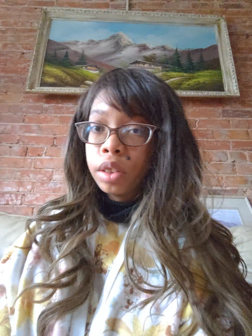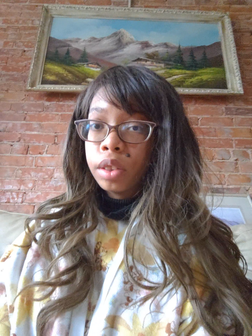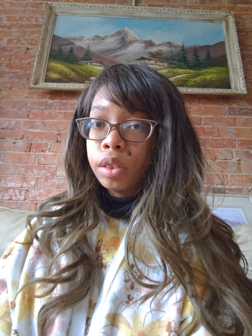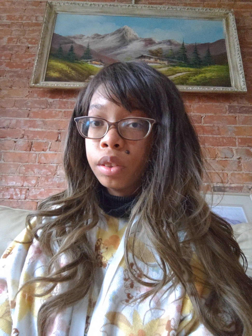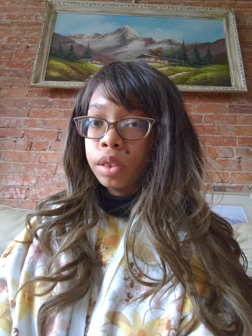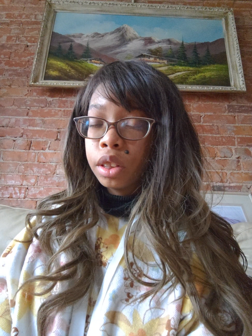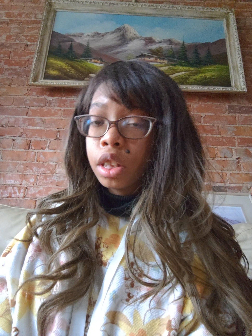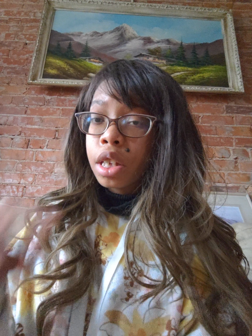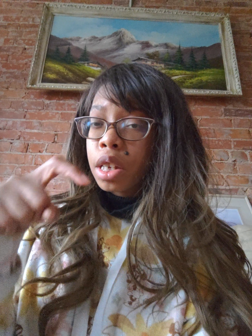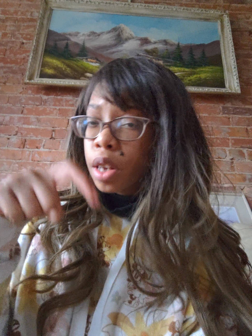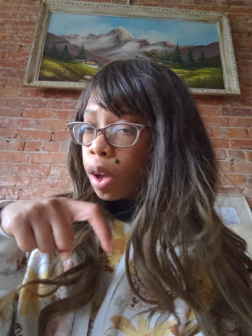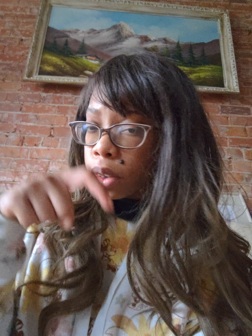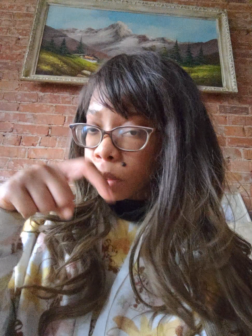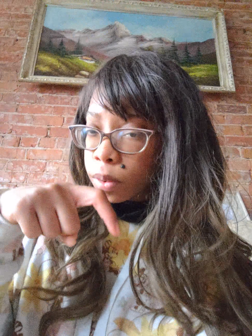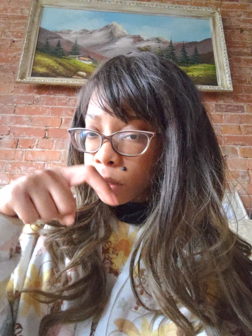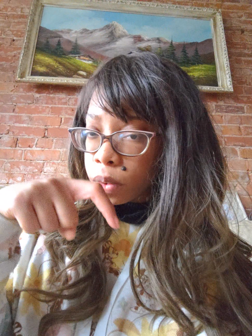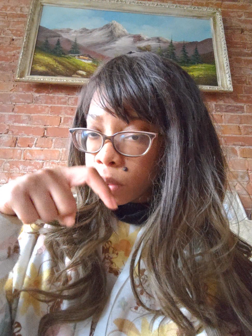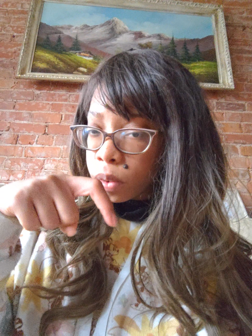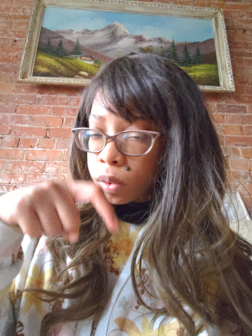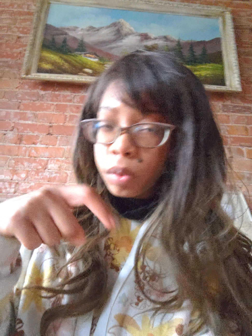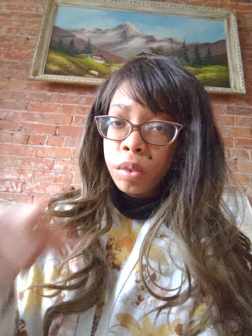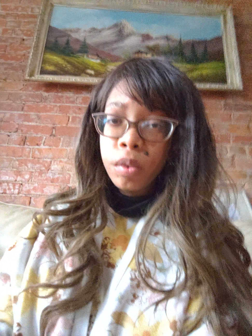time